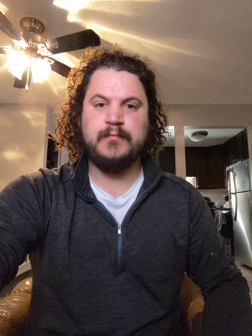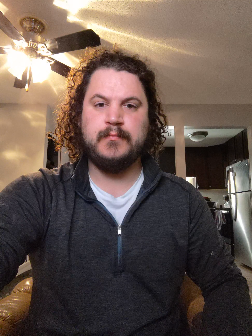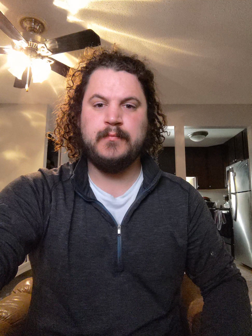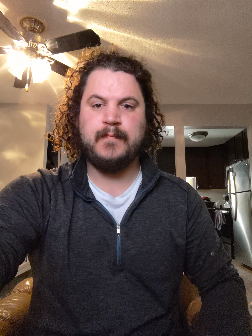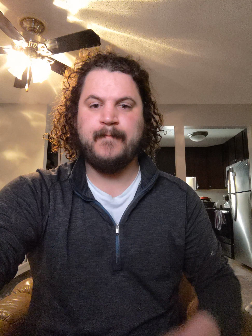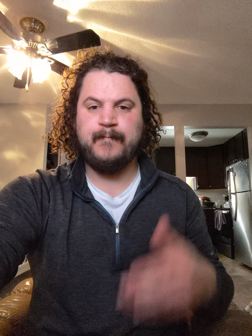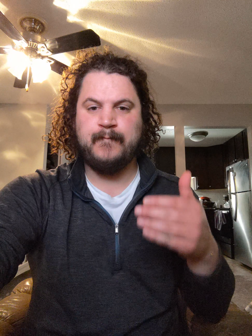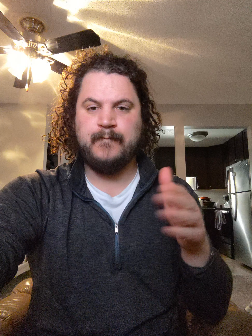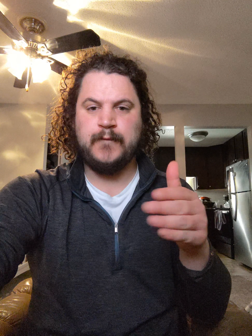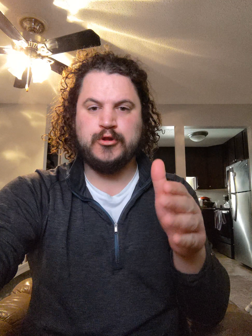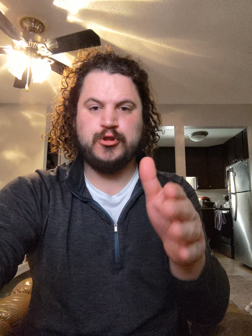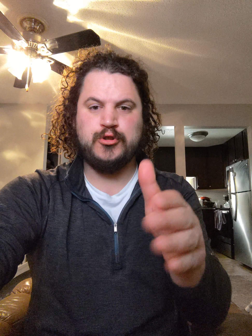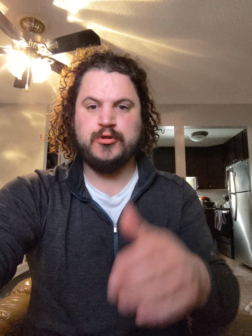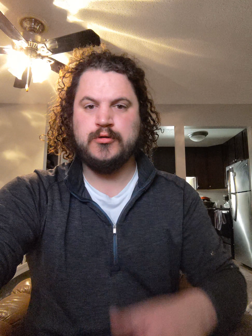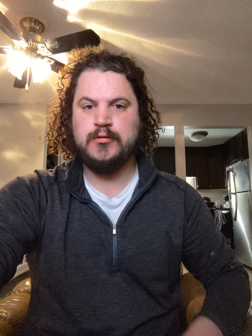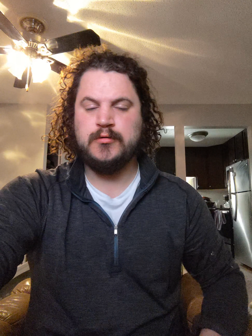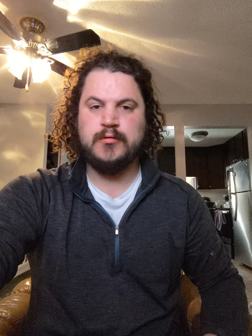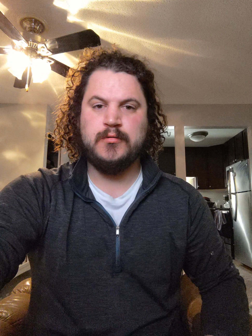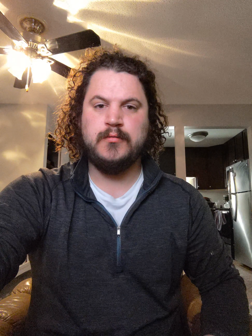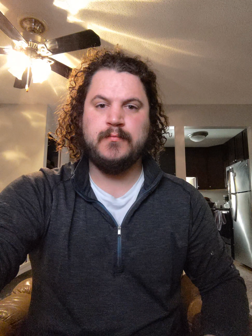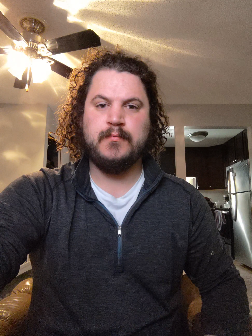fish